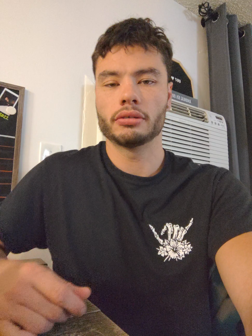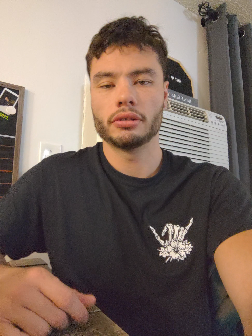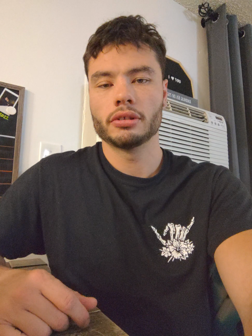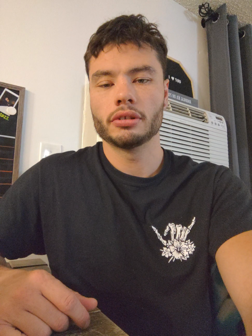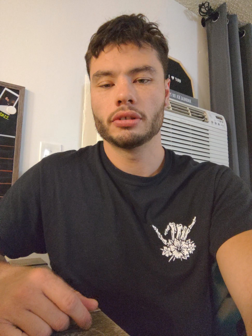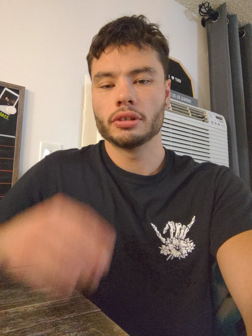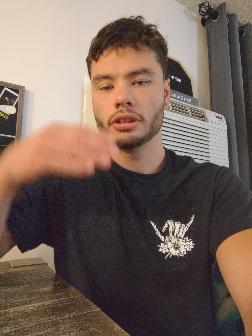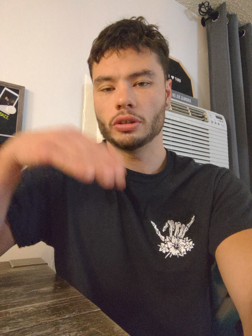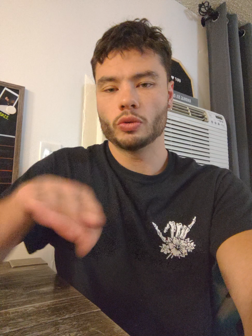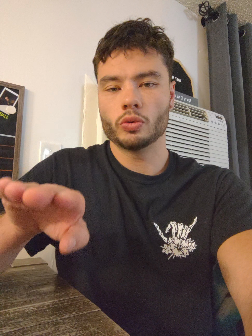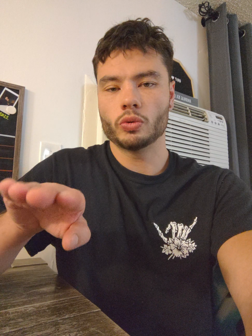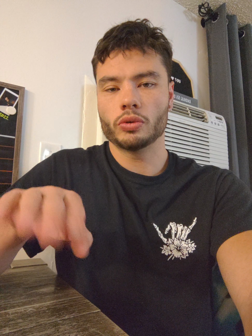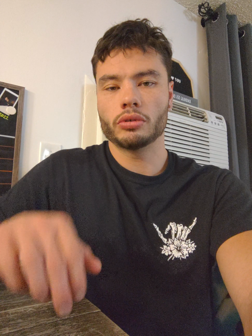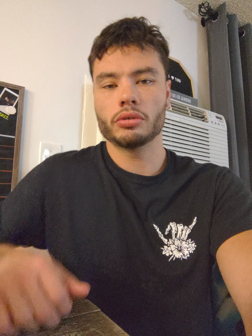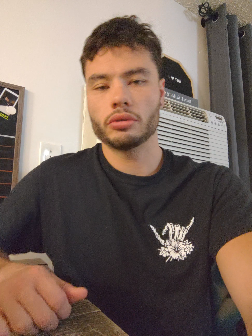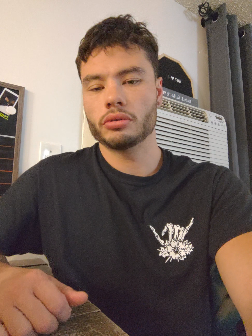into